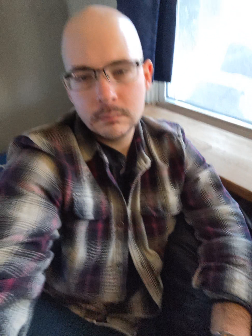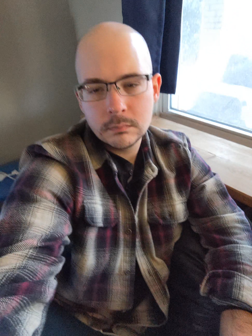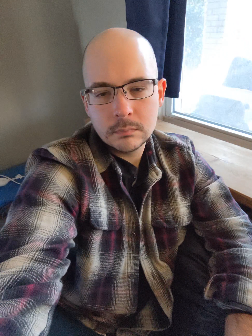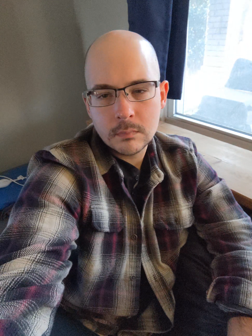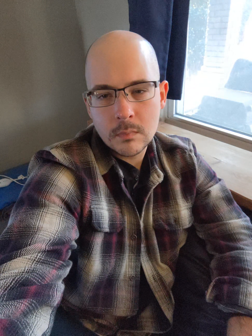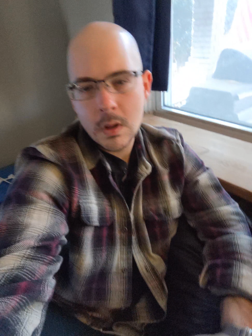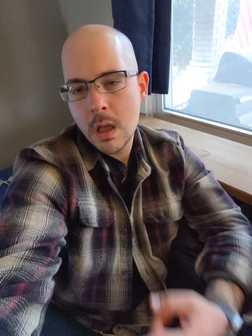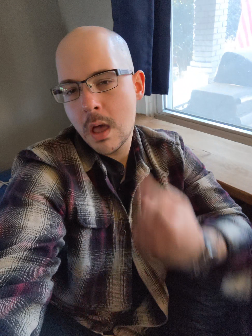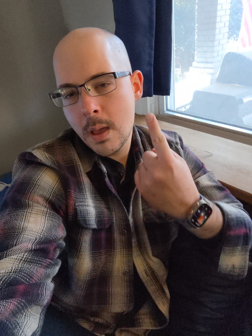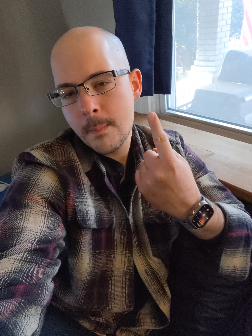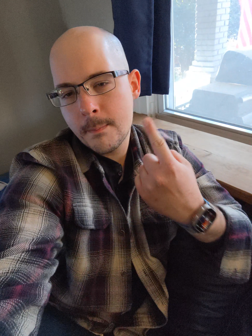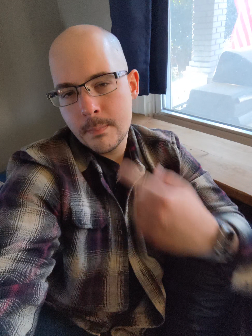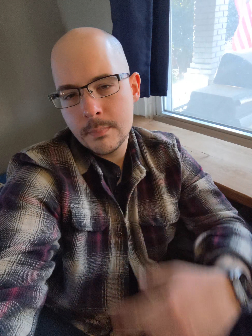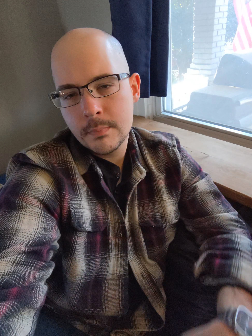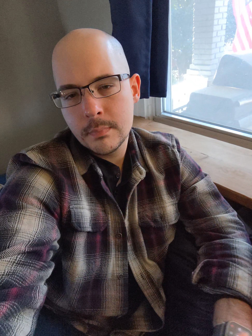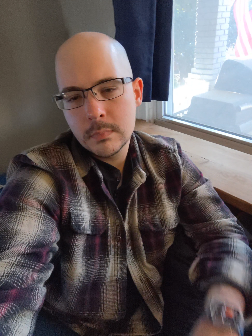up